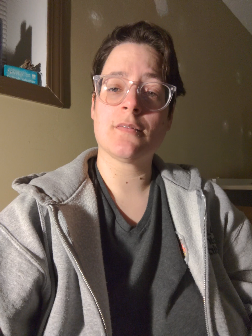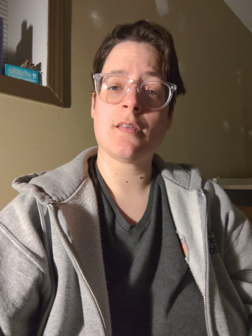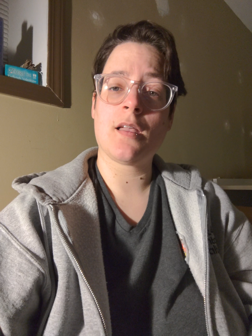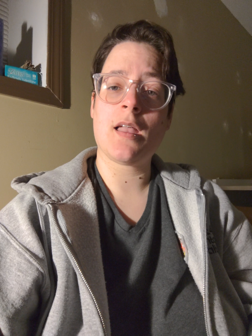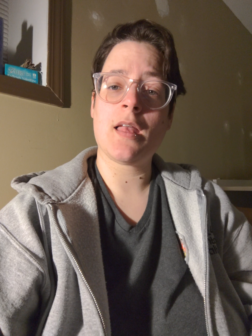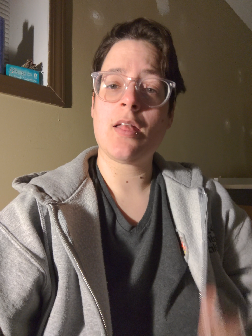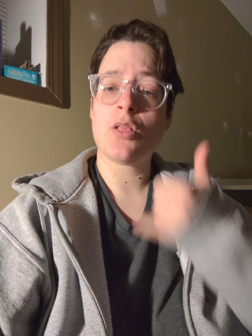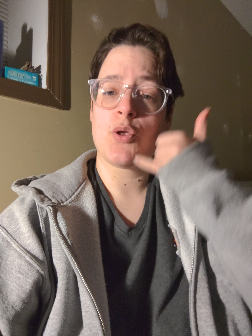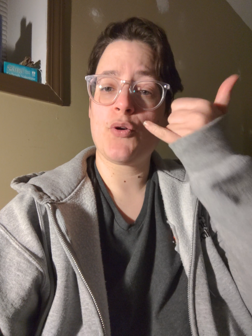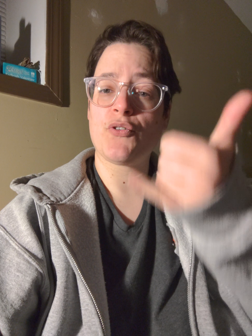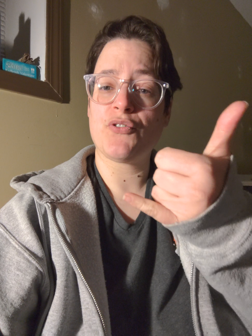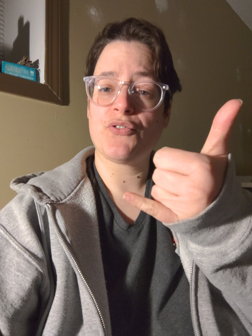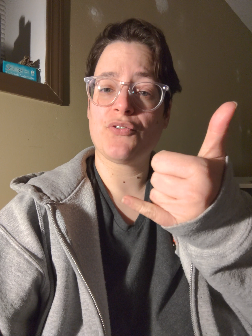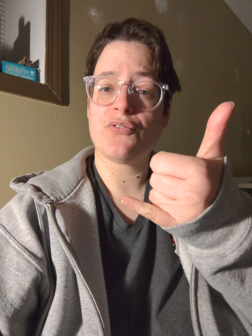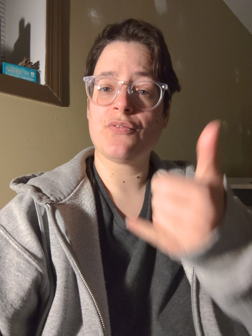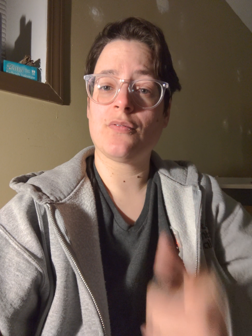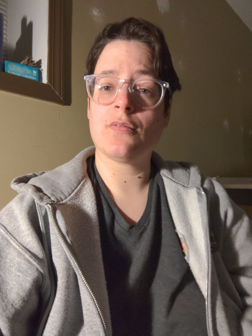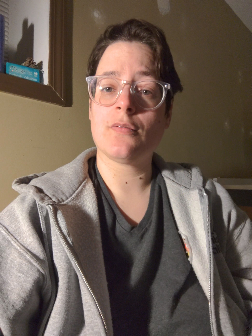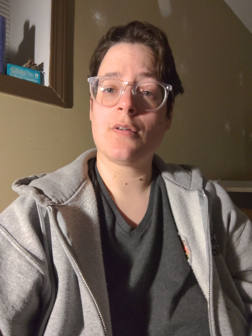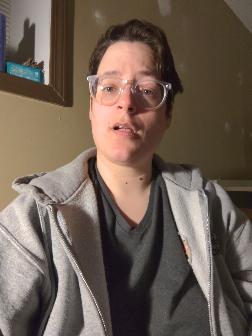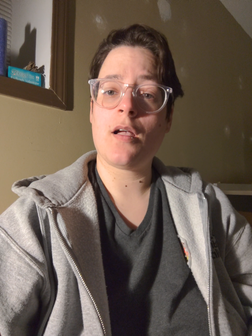call on the phone